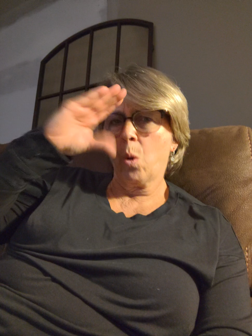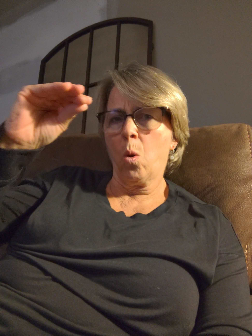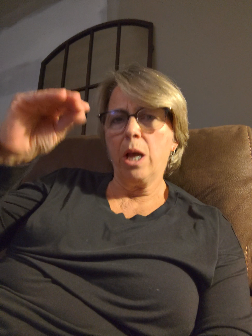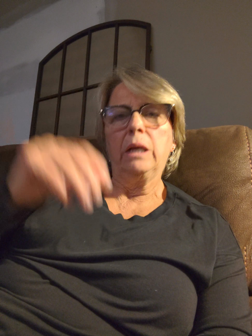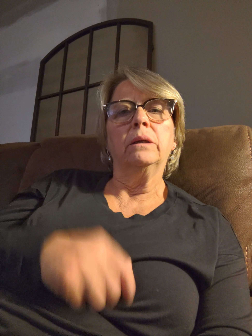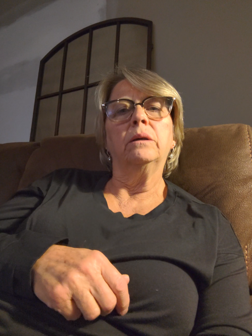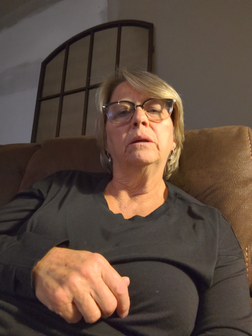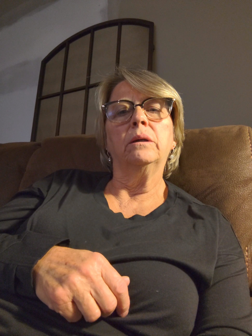boy